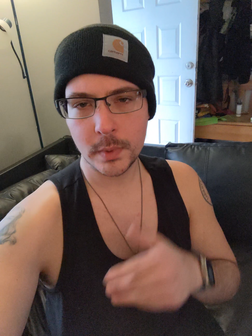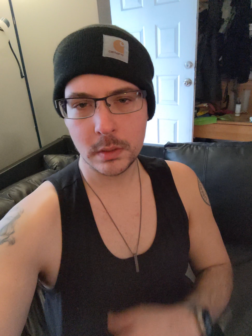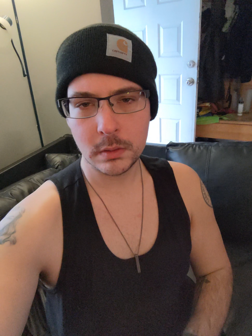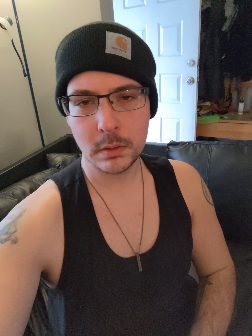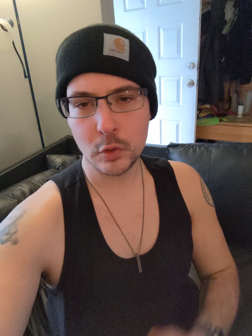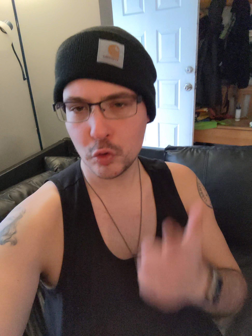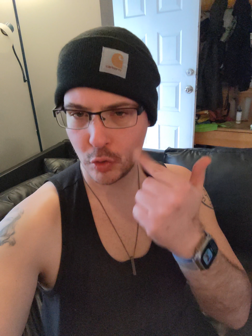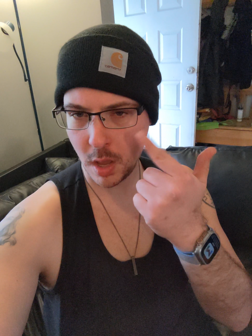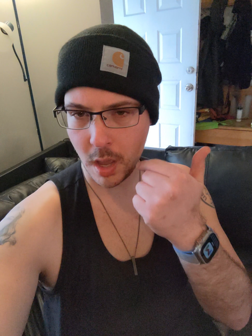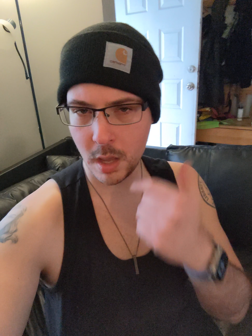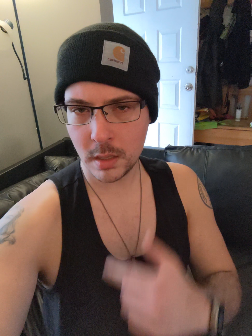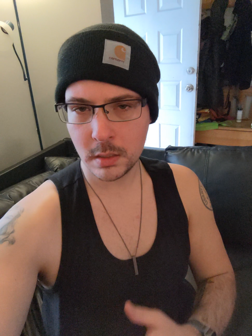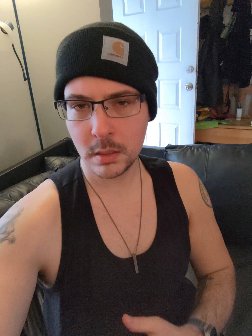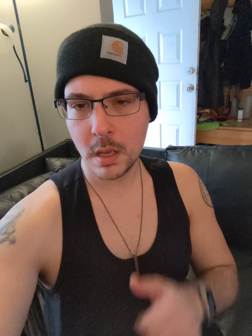cry